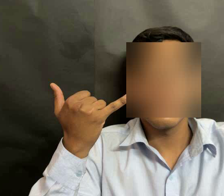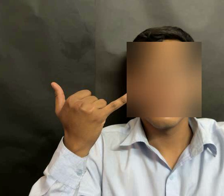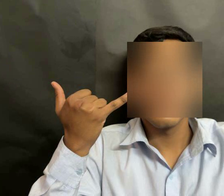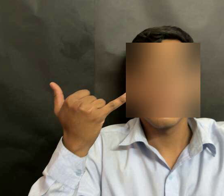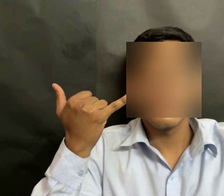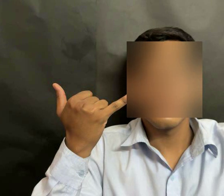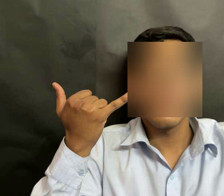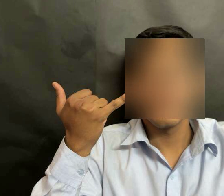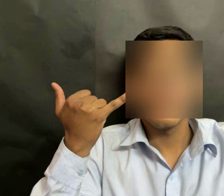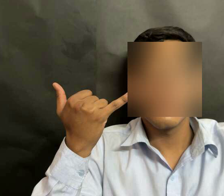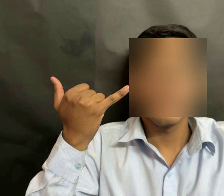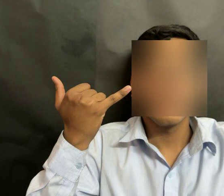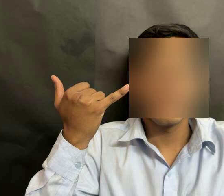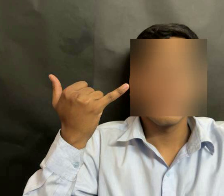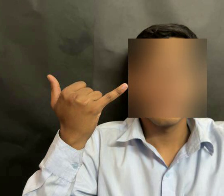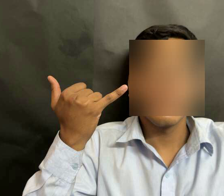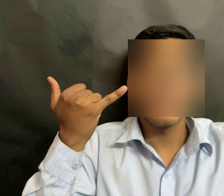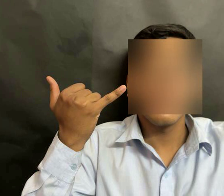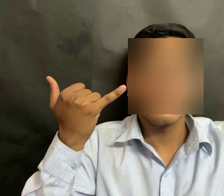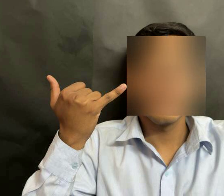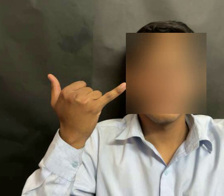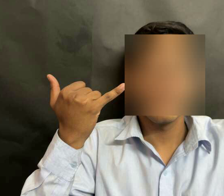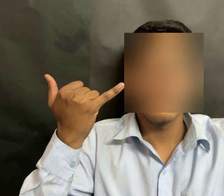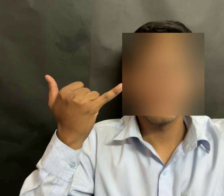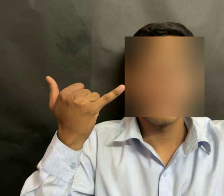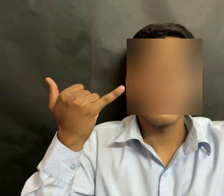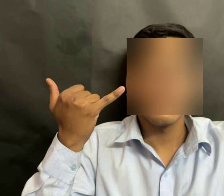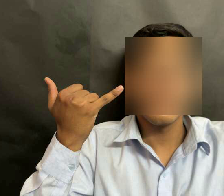Y